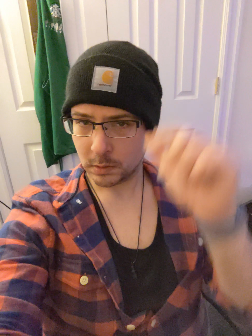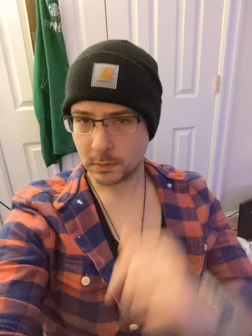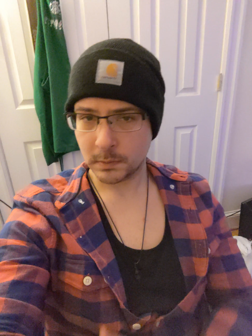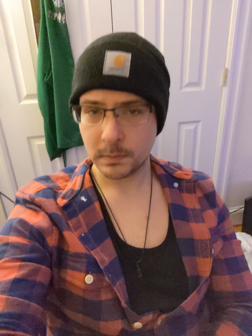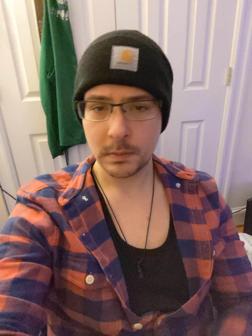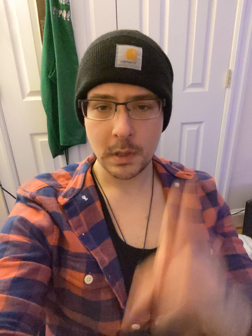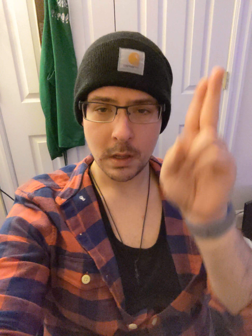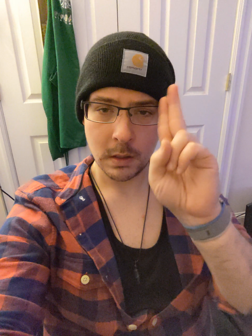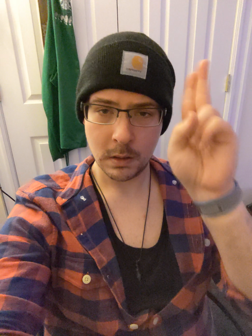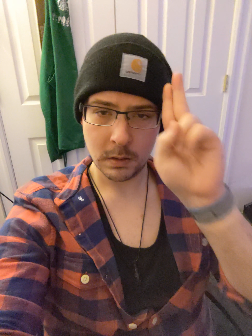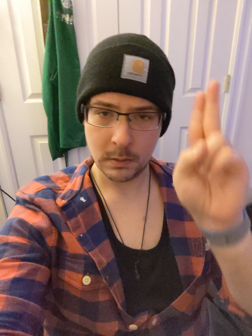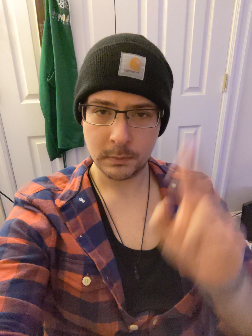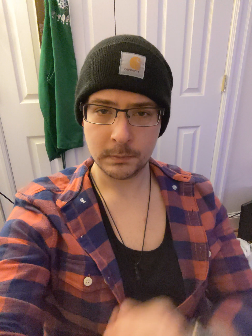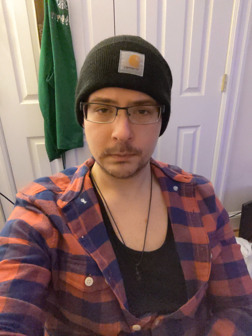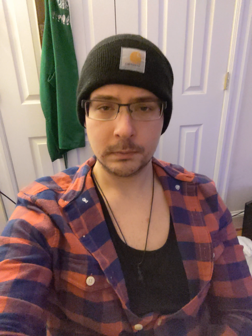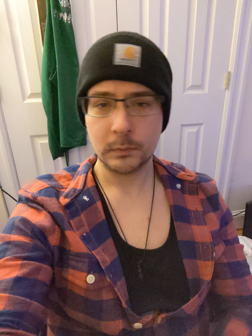uncle